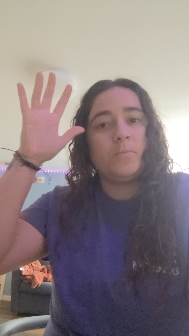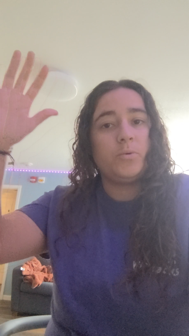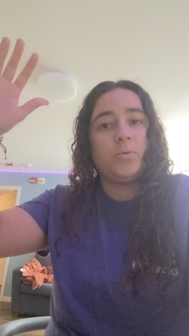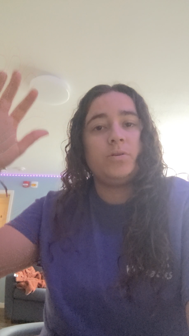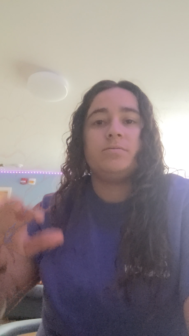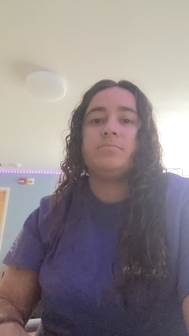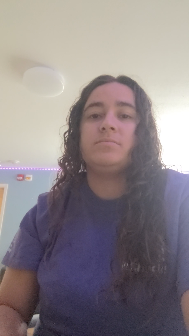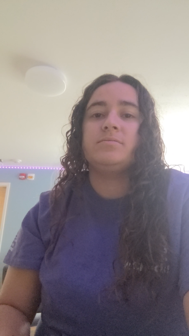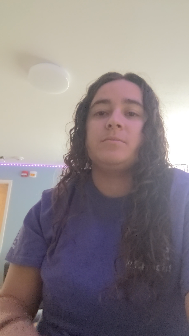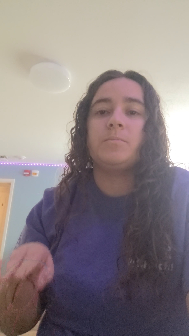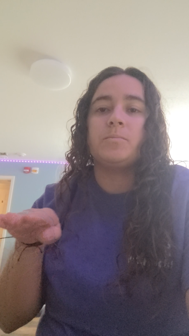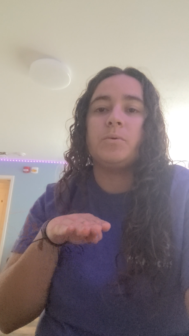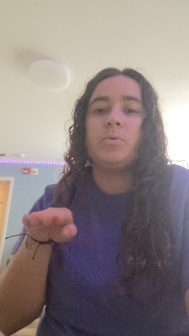boots